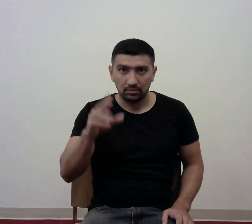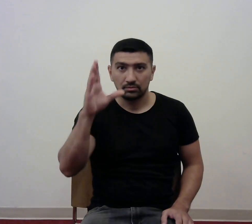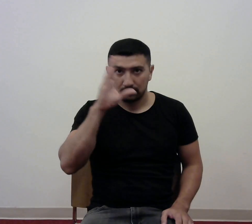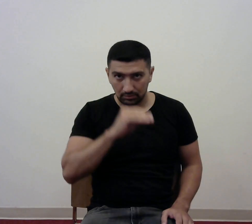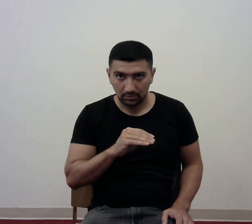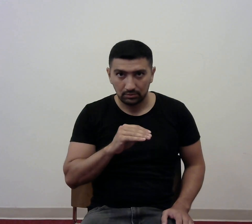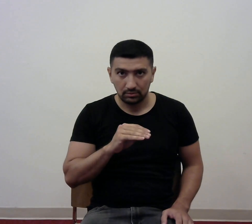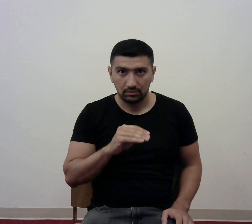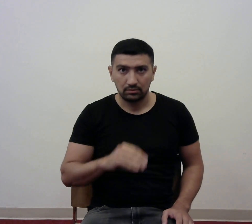bilər